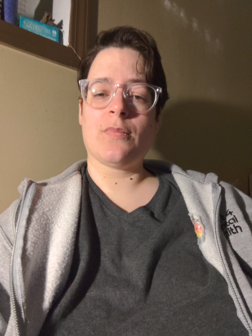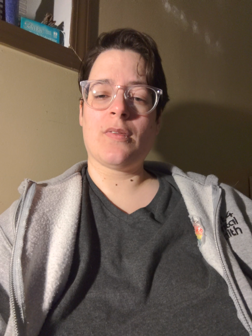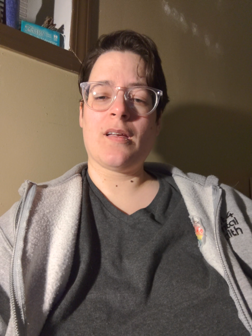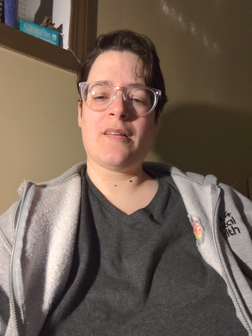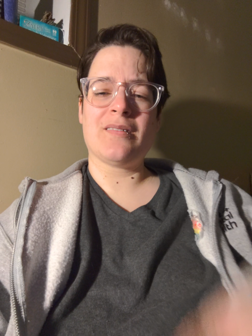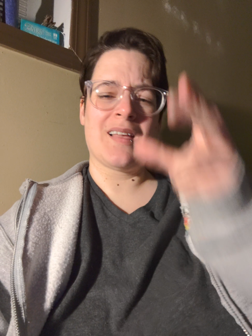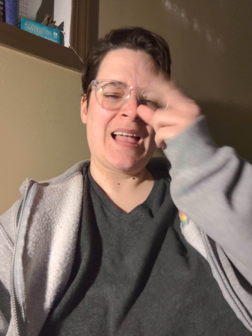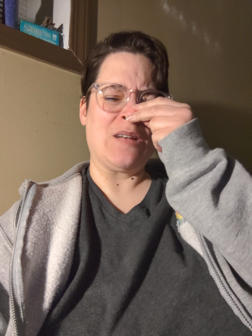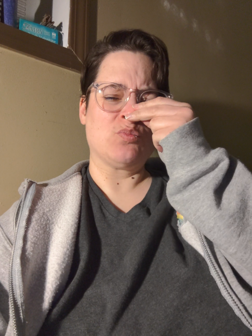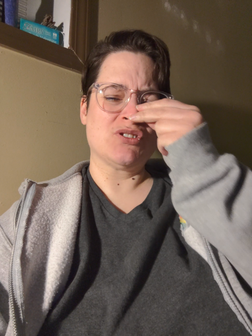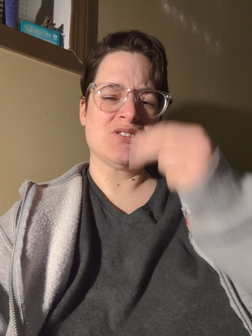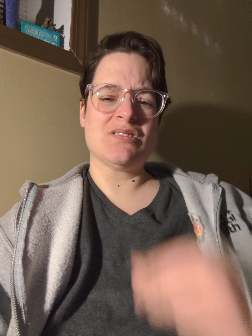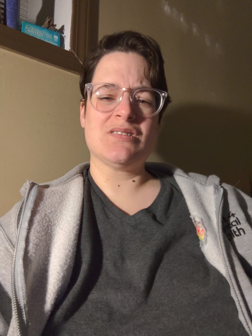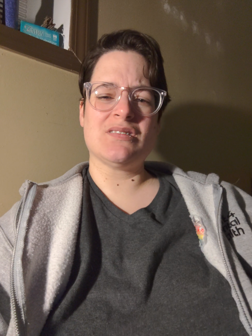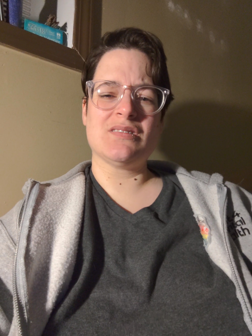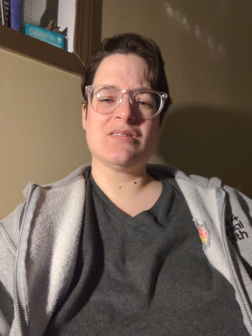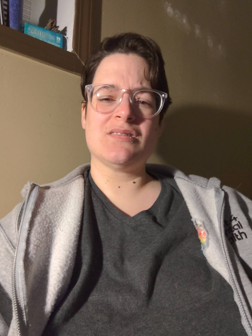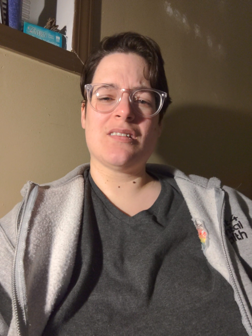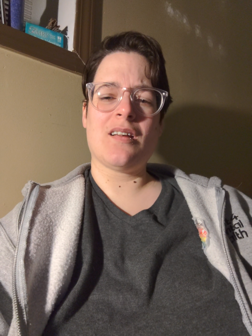owie